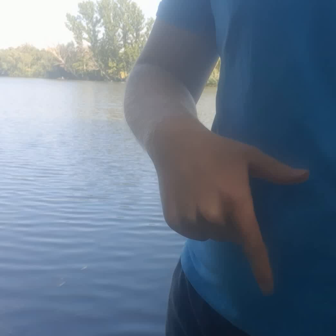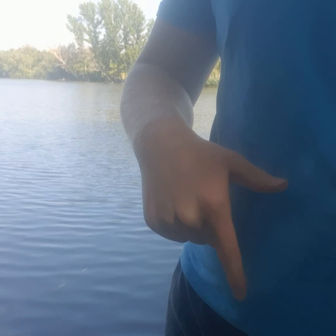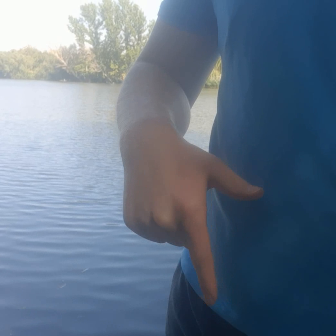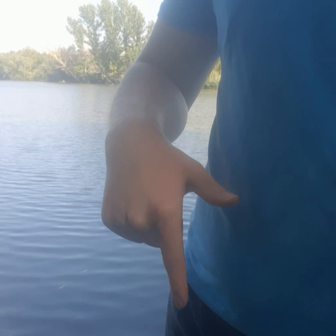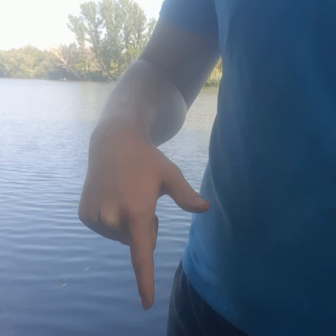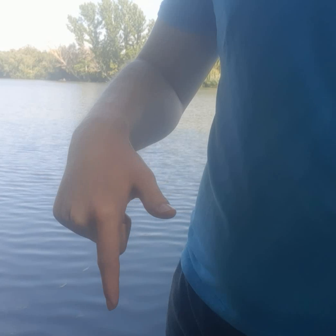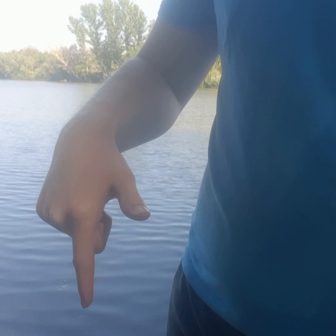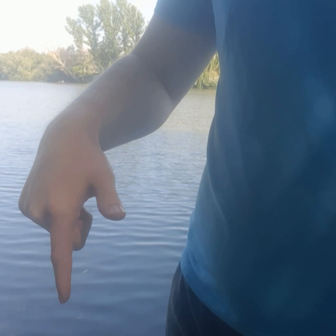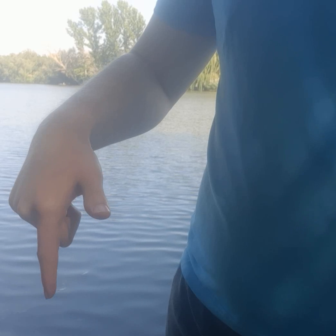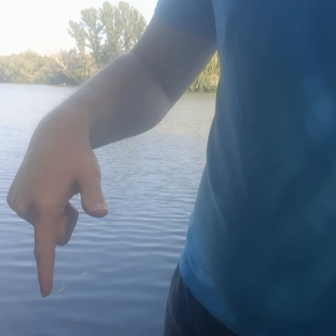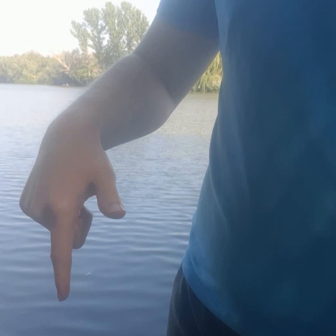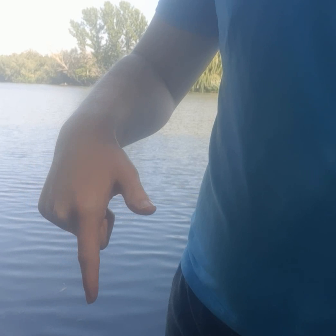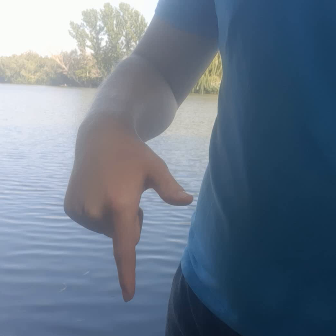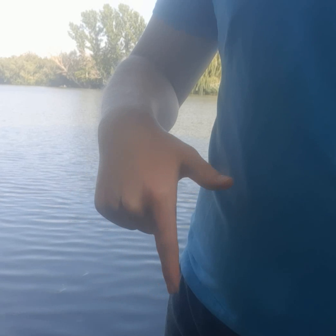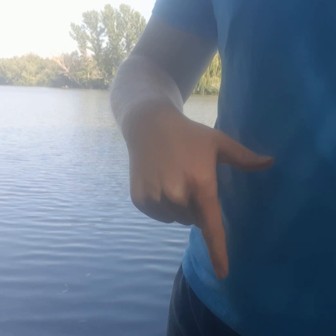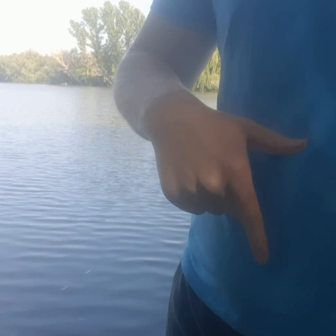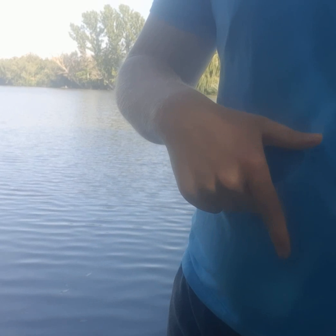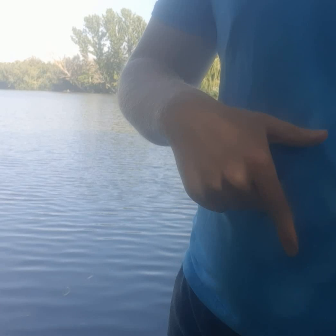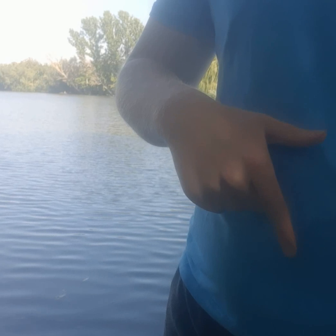Ґ